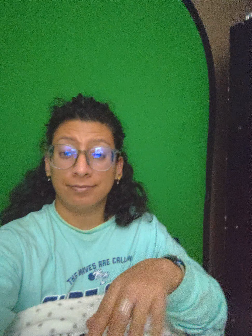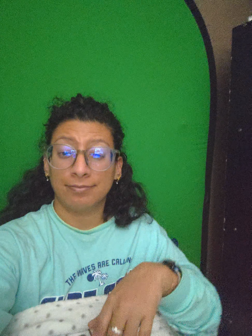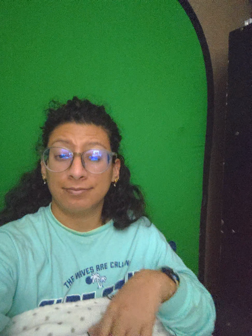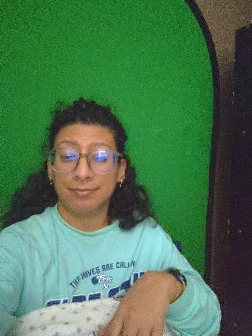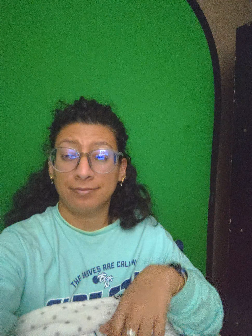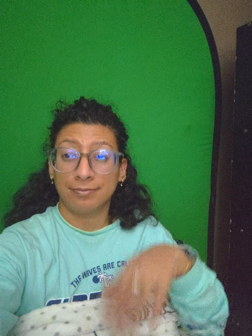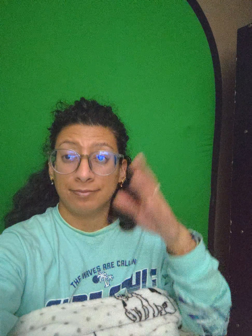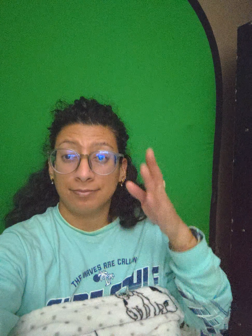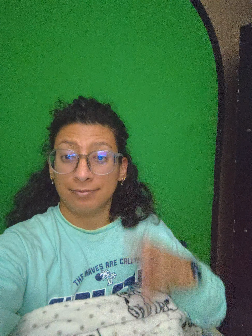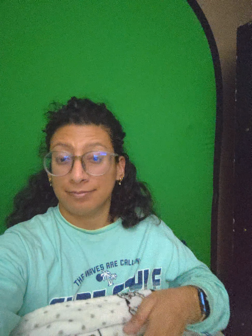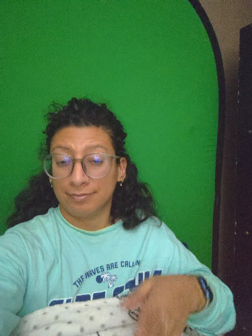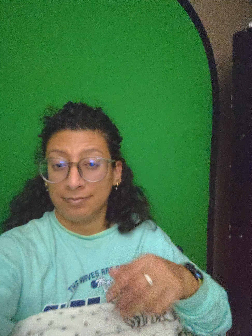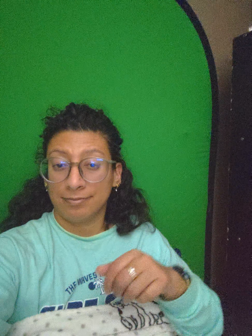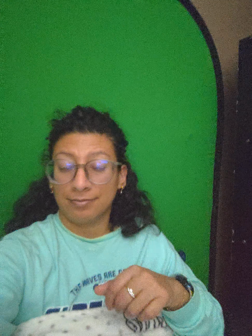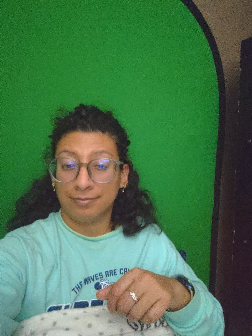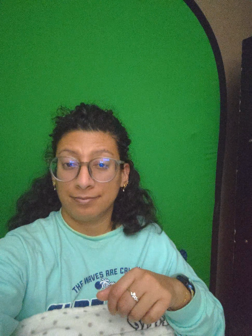person